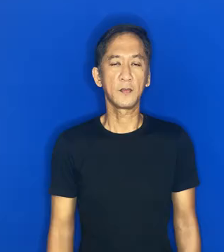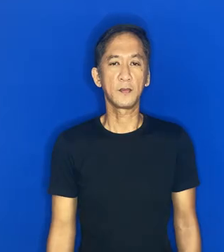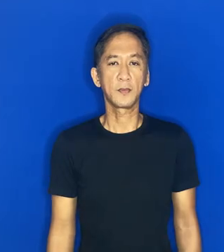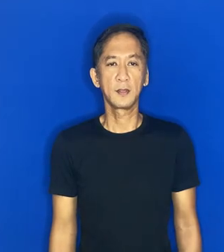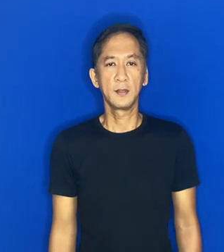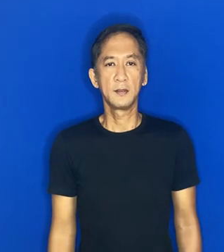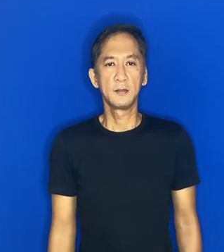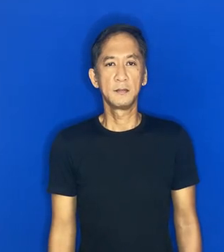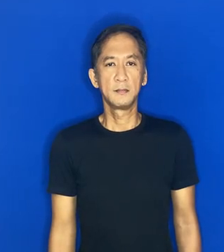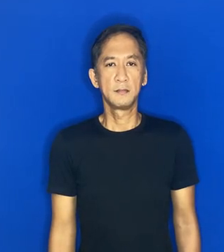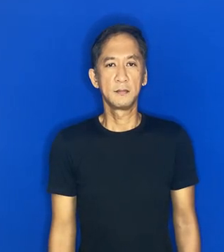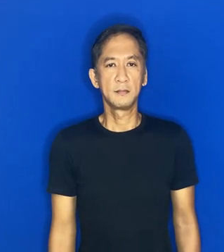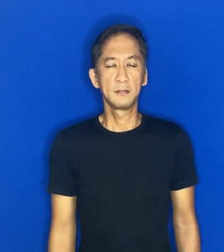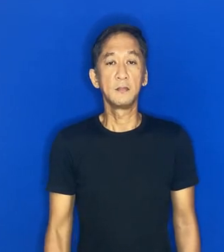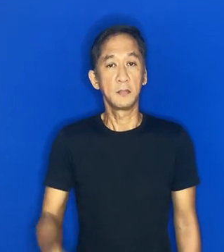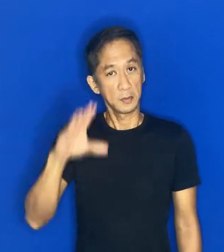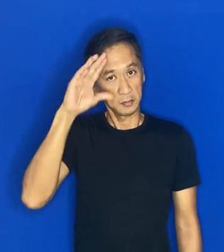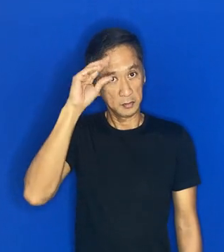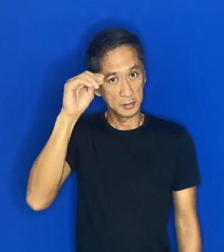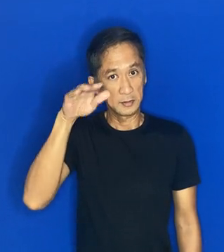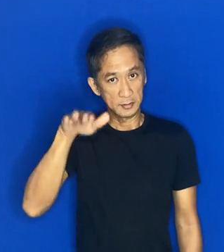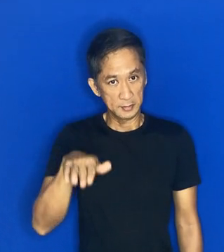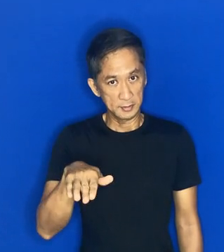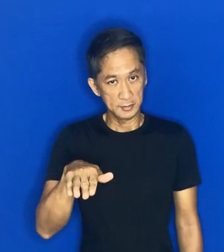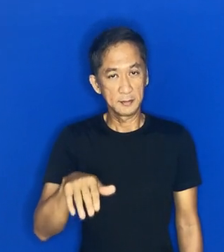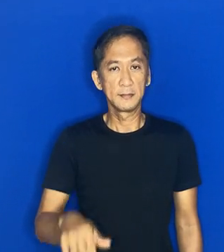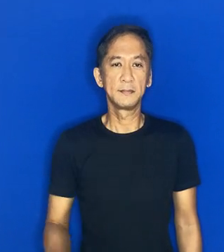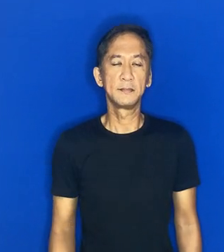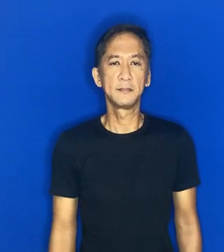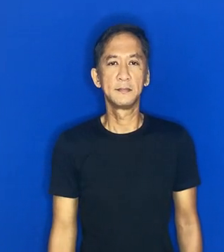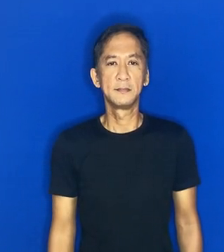boy